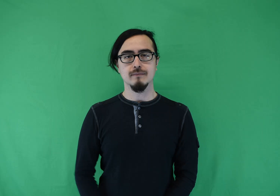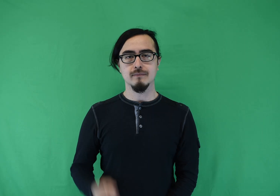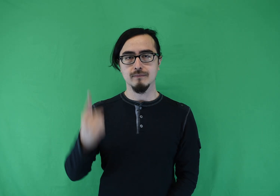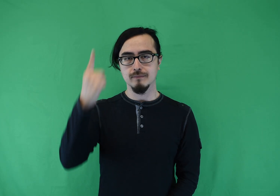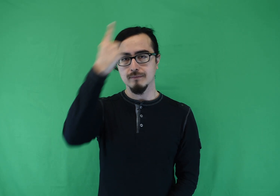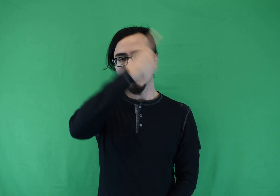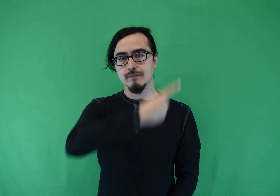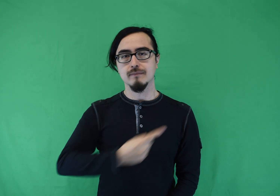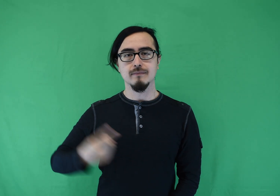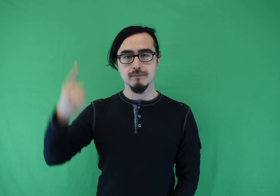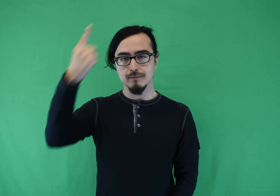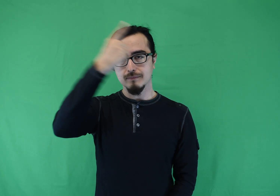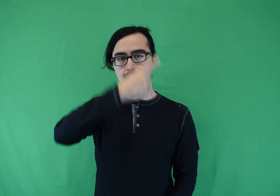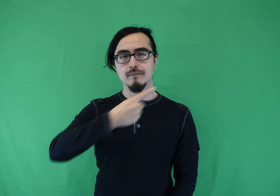rostro